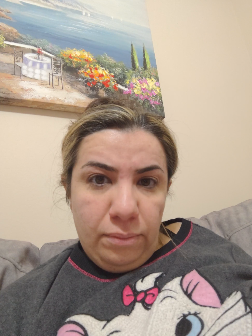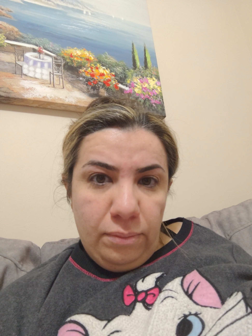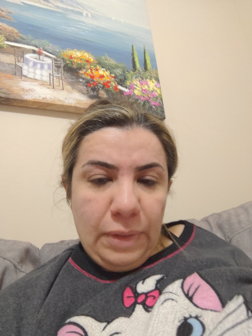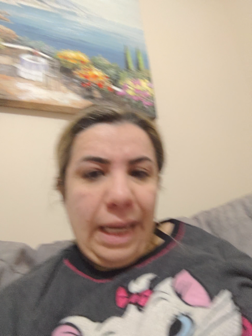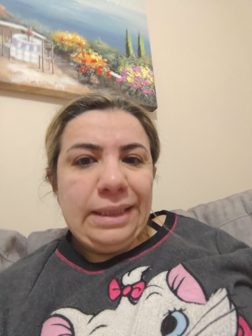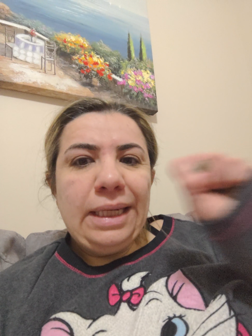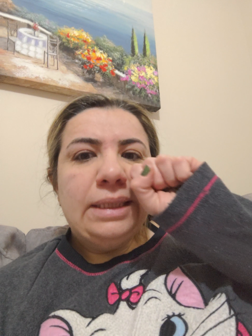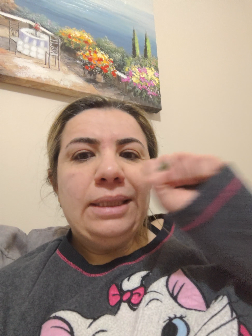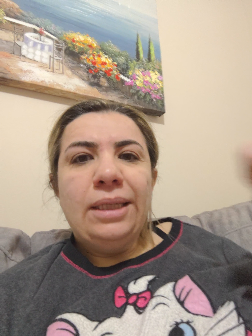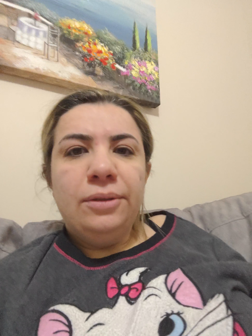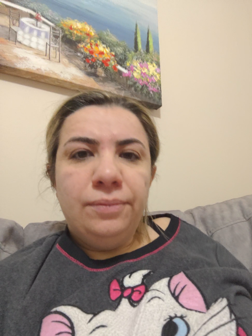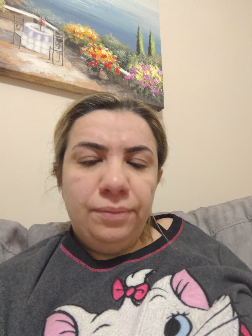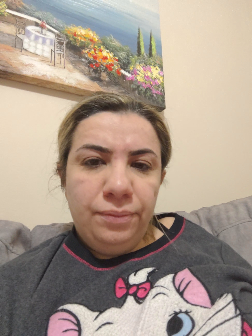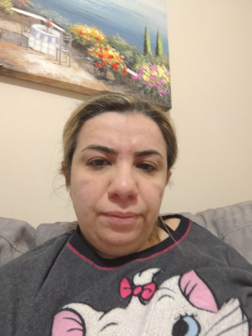carrot